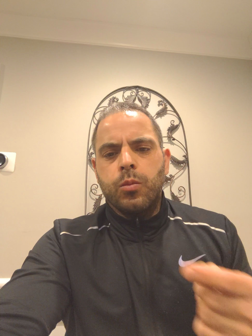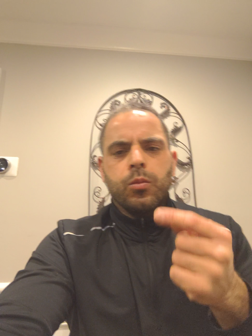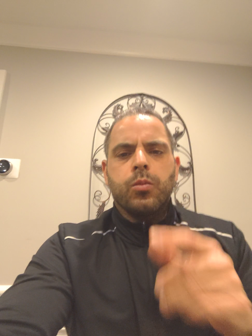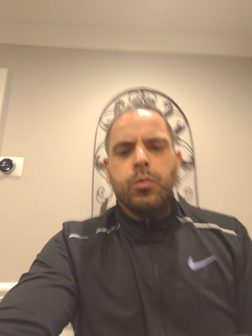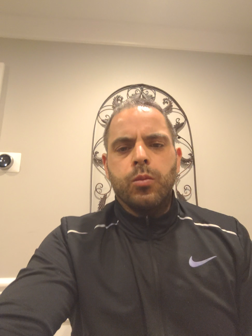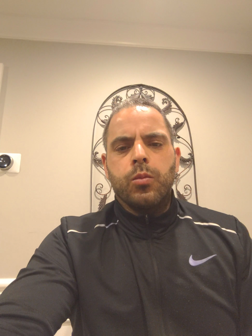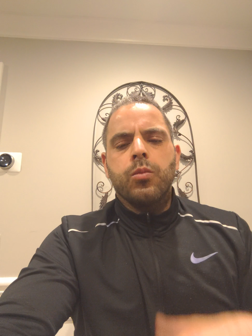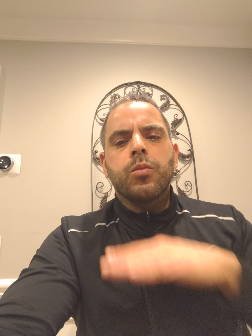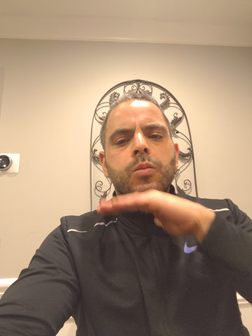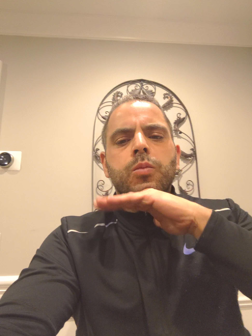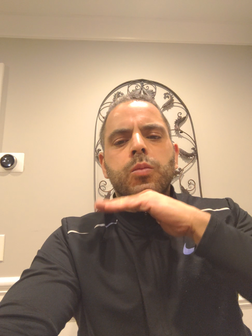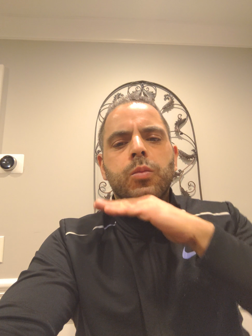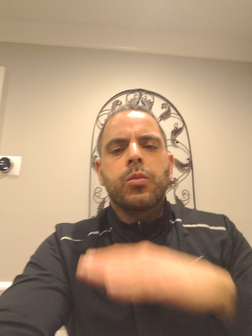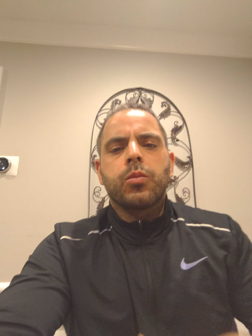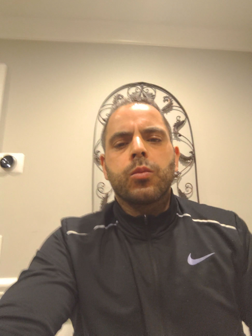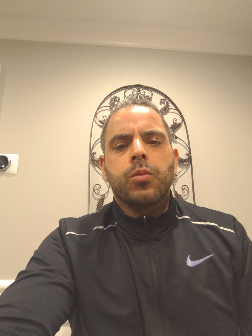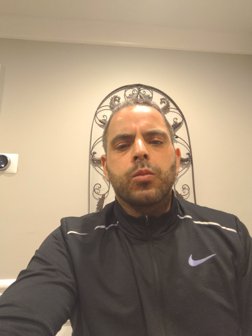pig